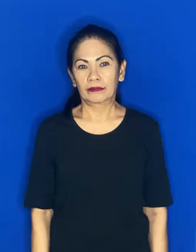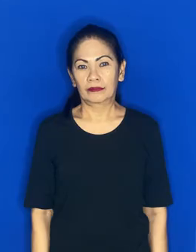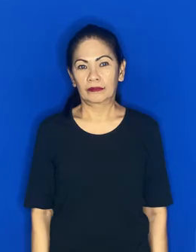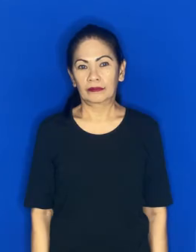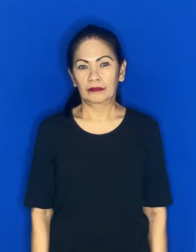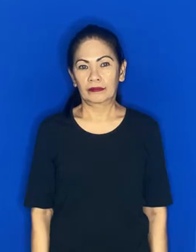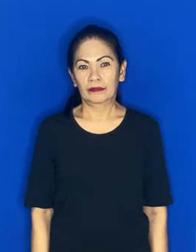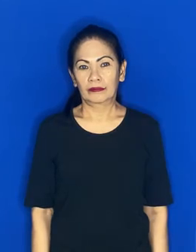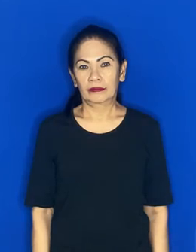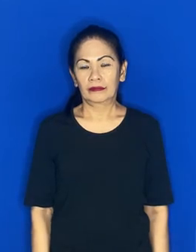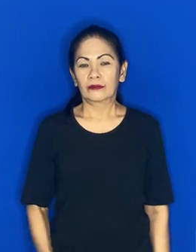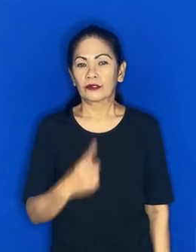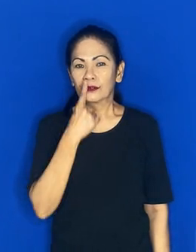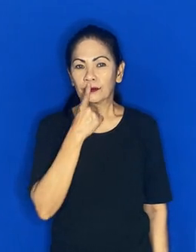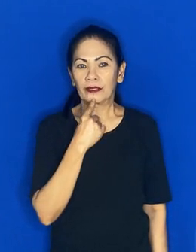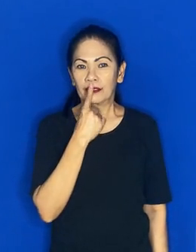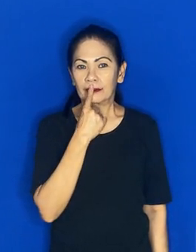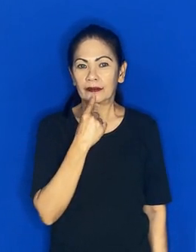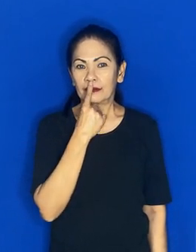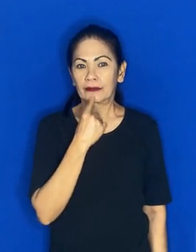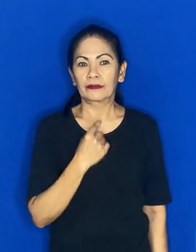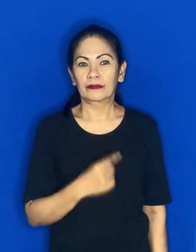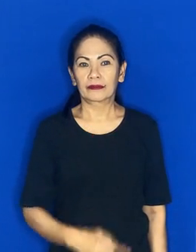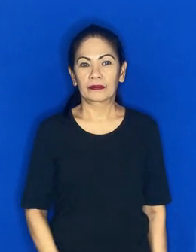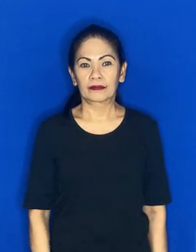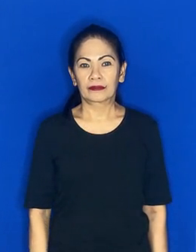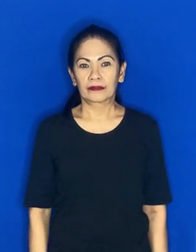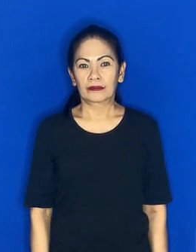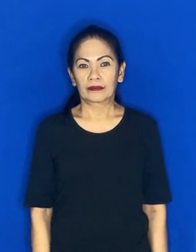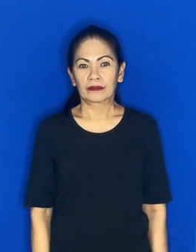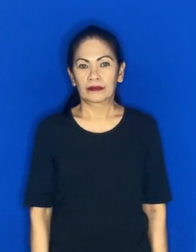red